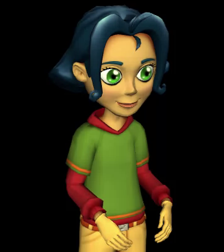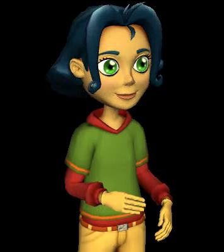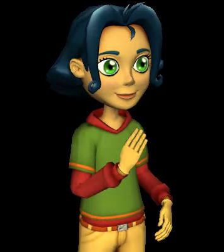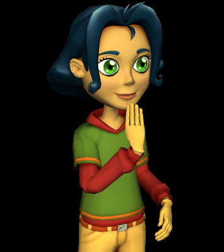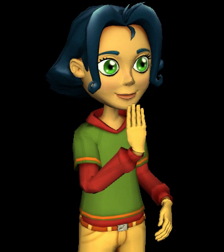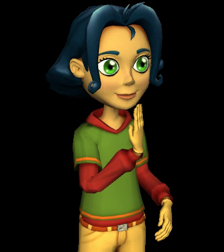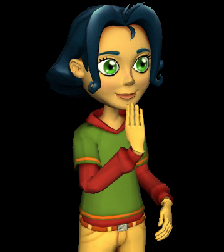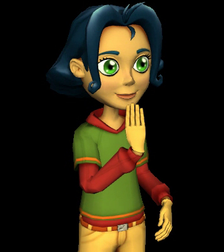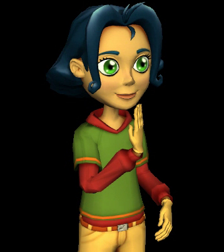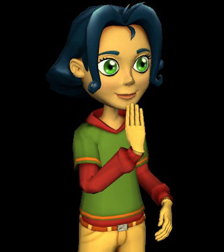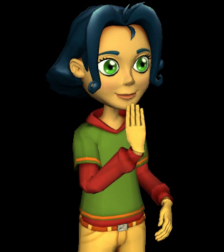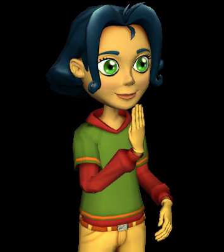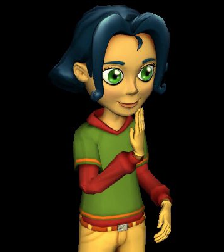مرآة